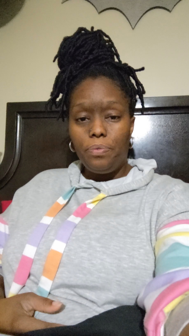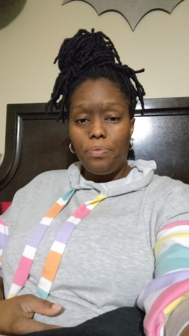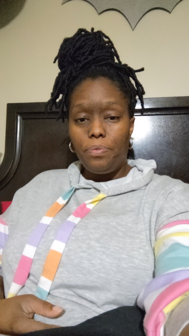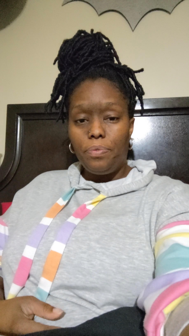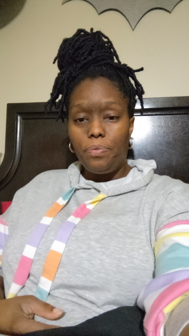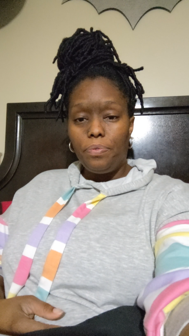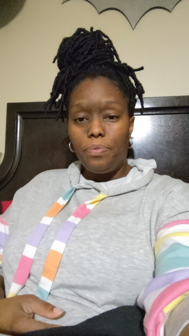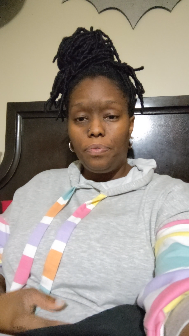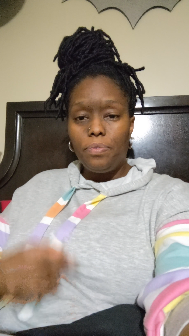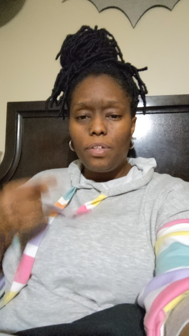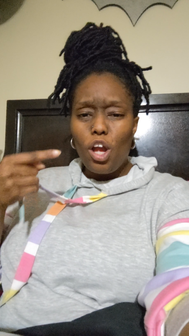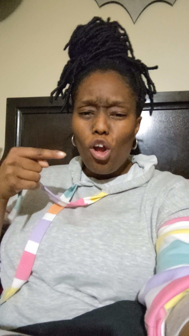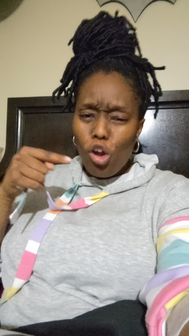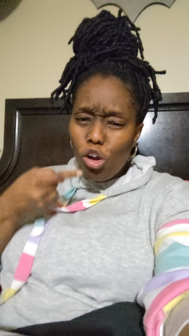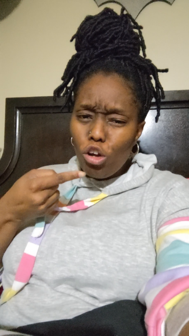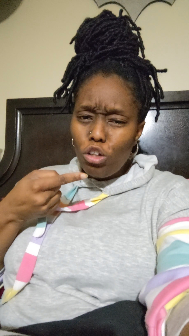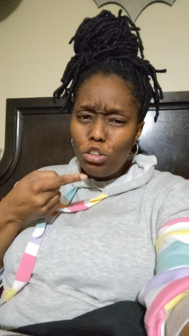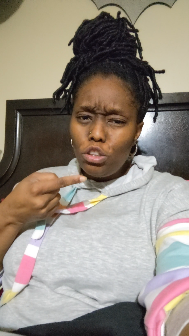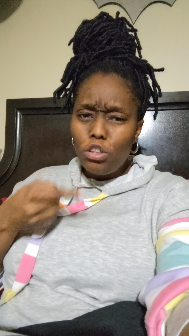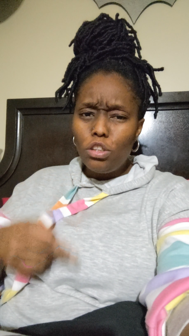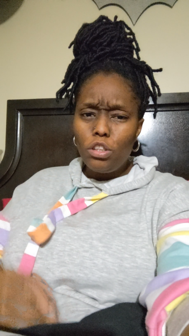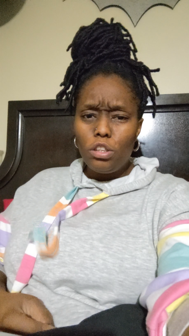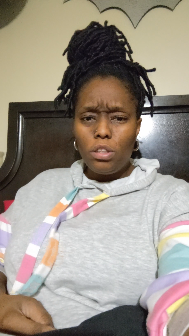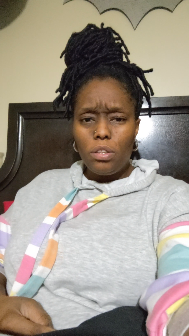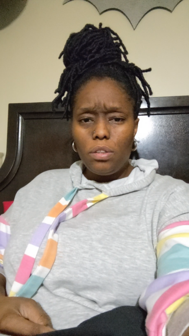hurt